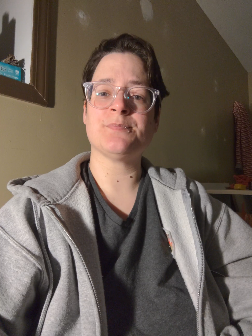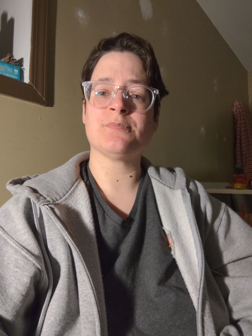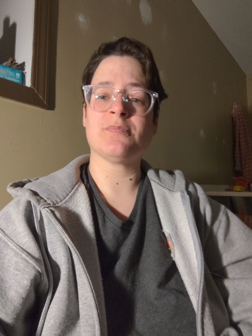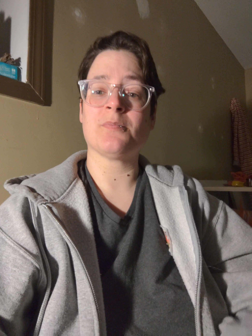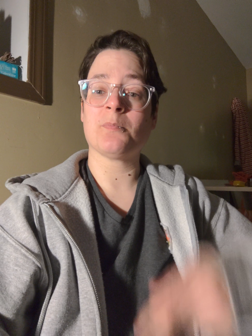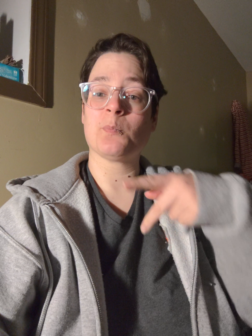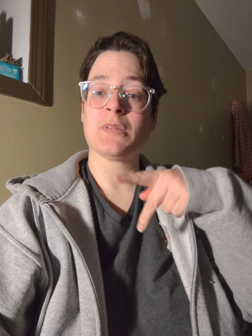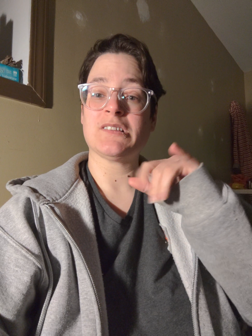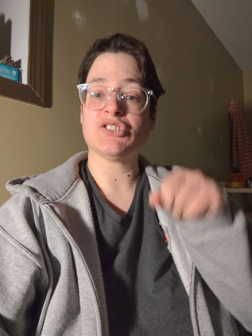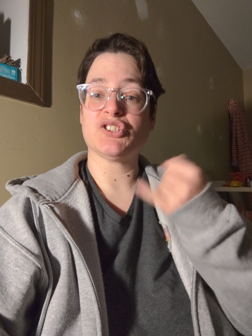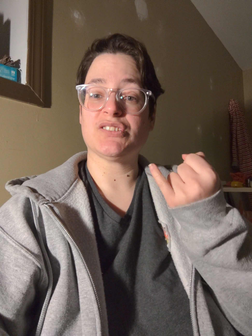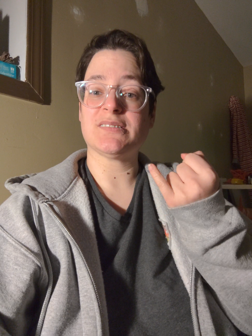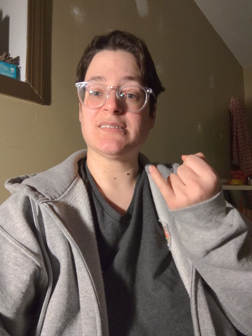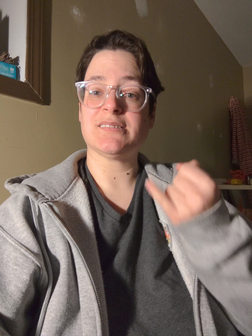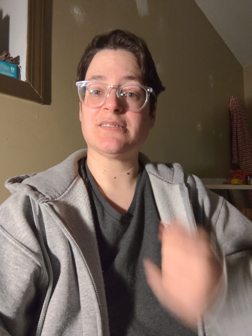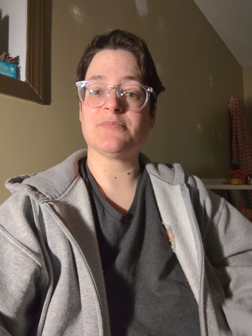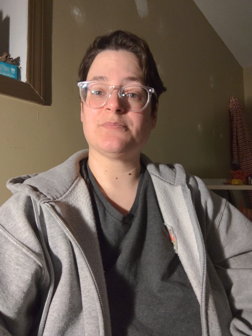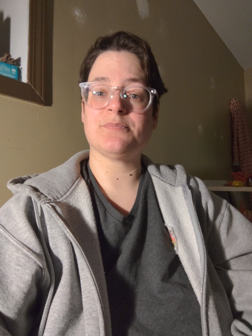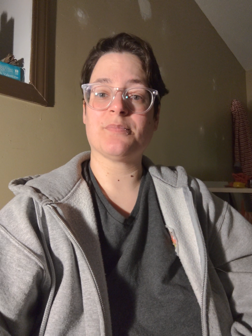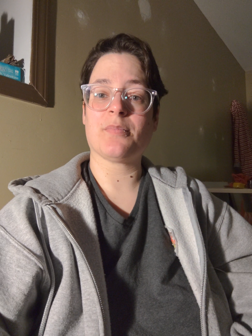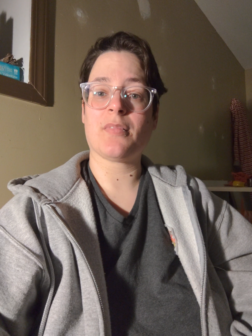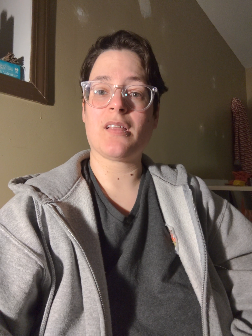pajamas